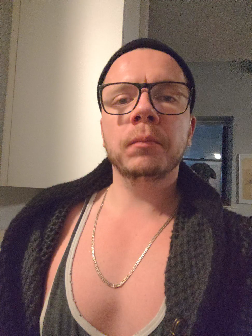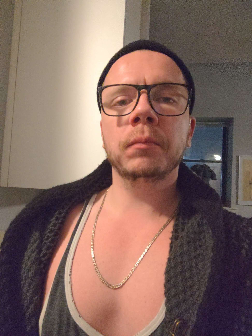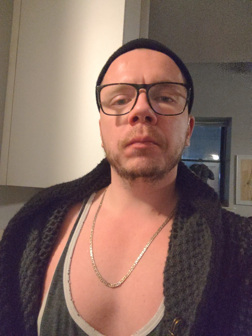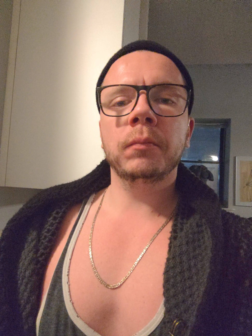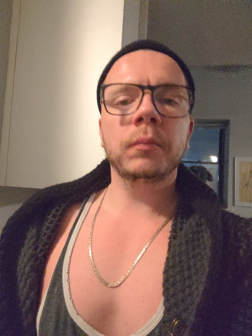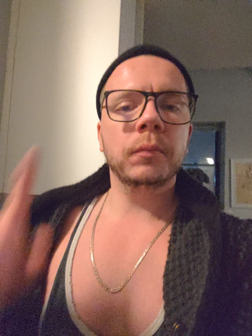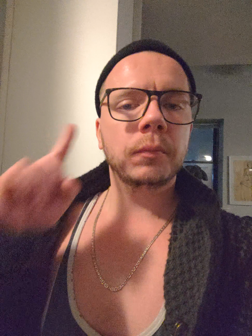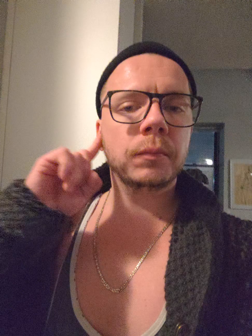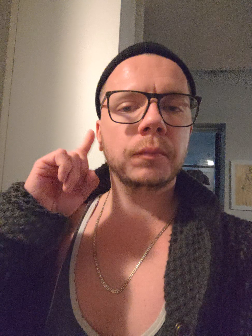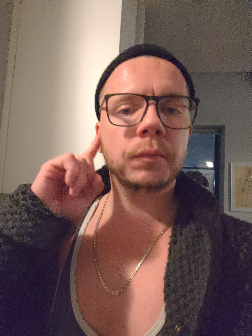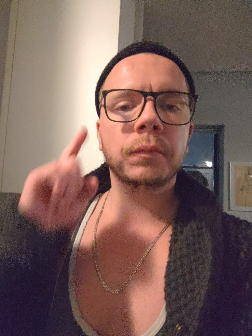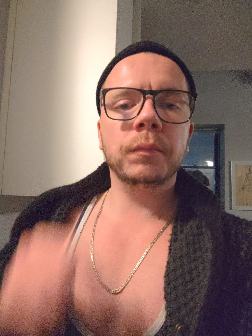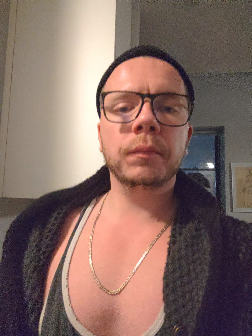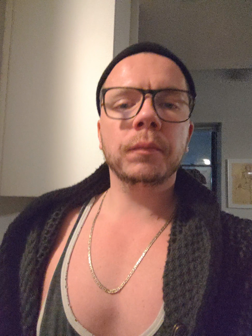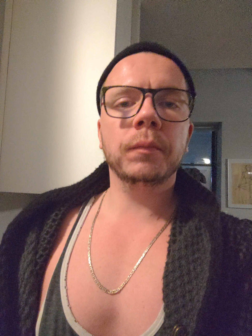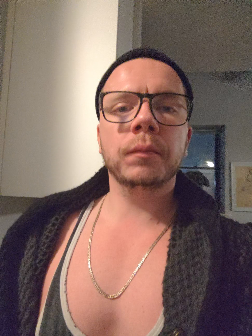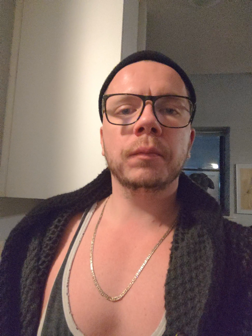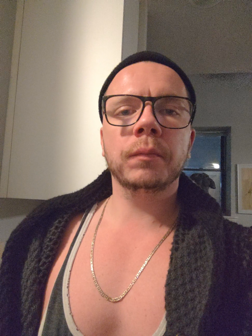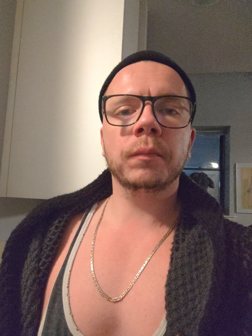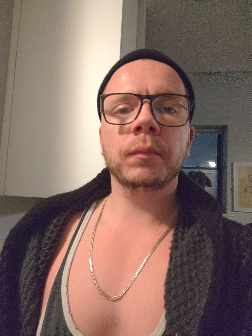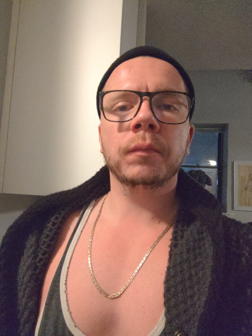ear